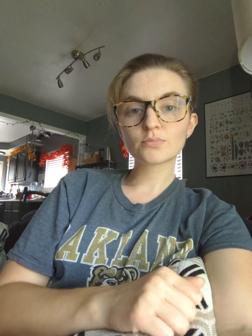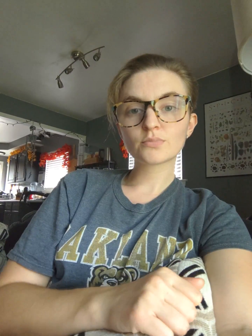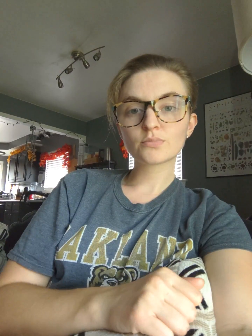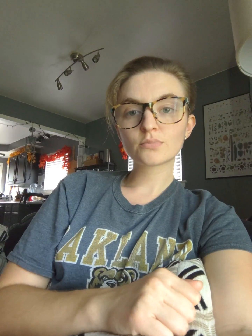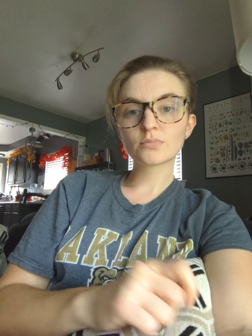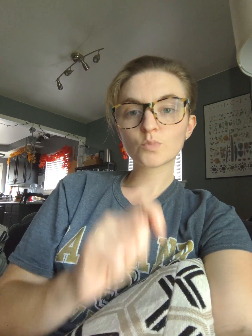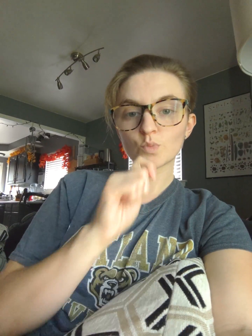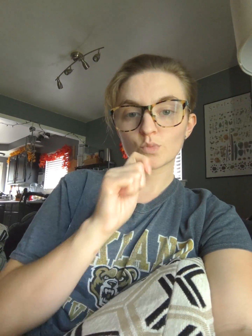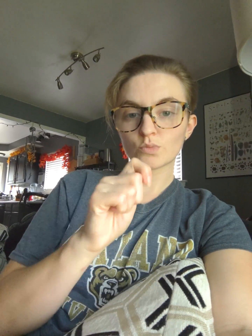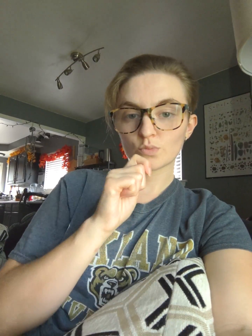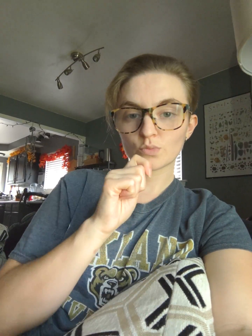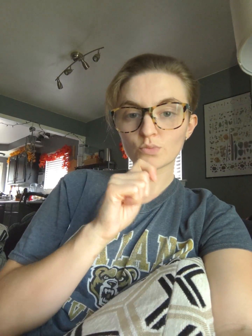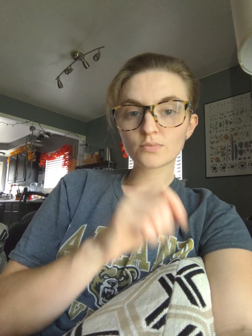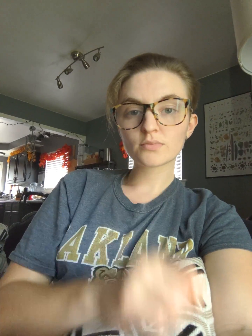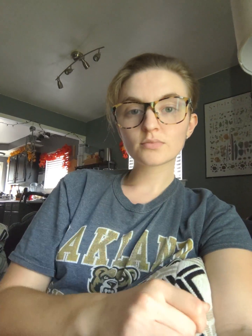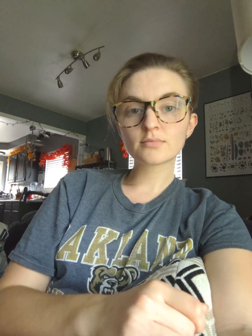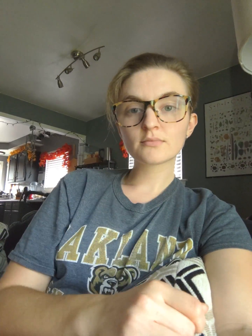popsicle